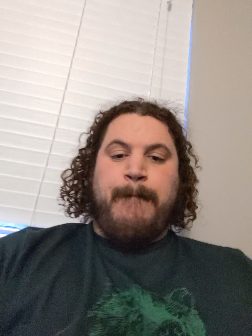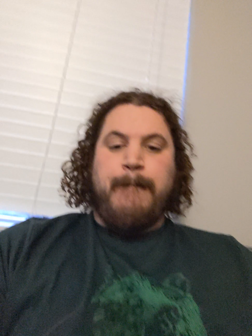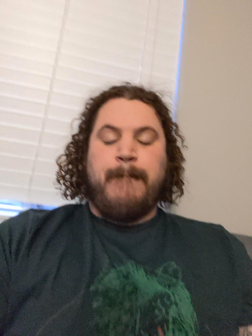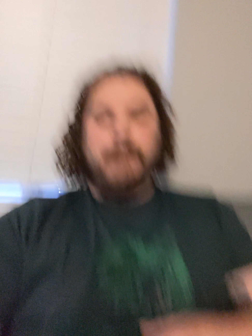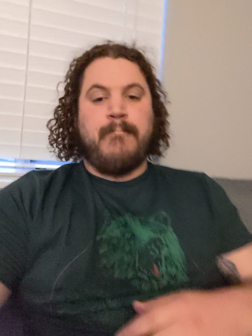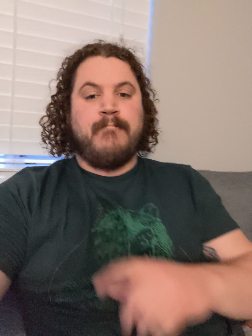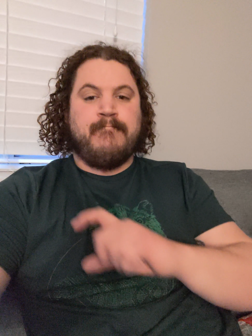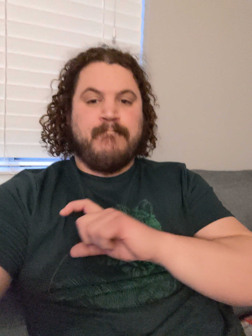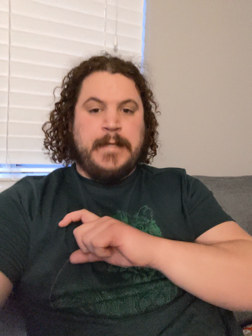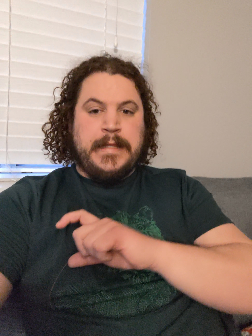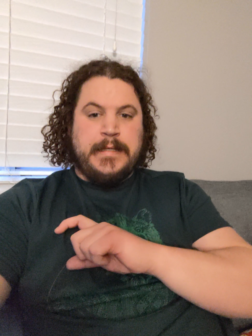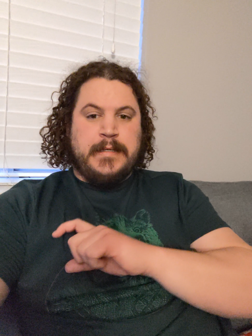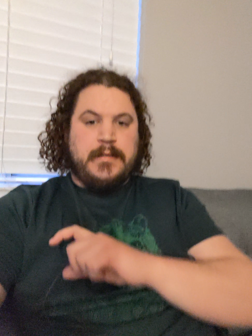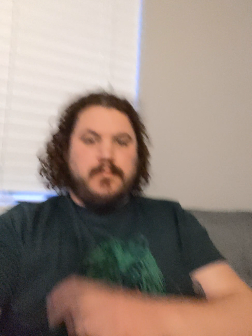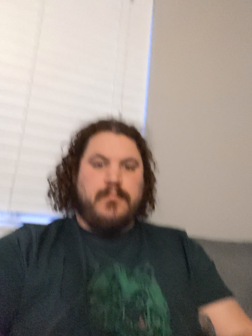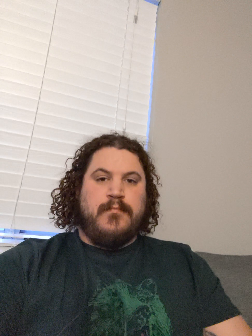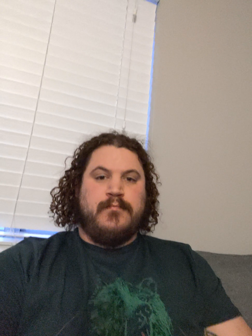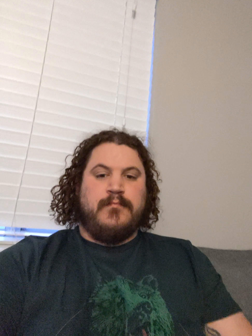police